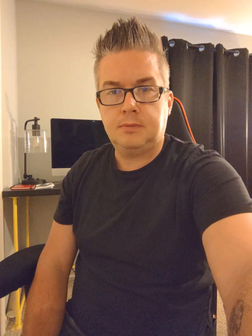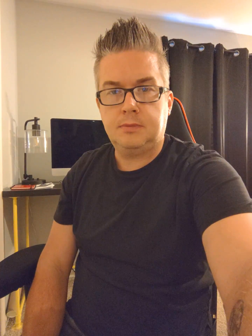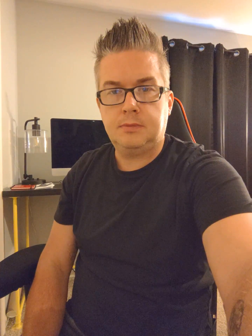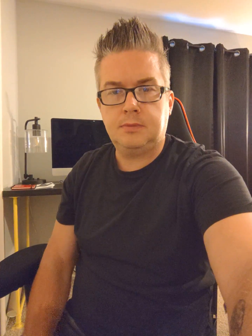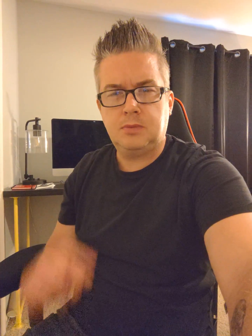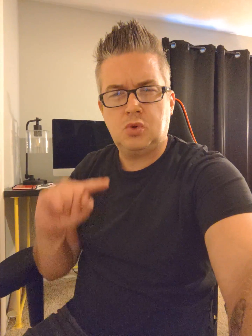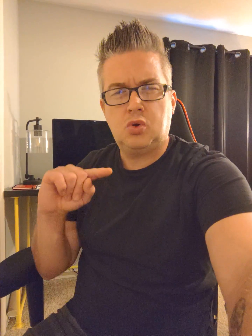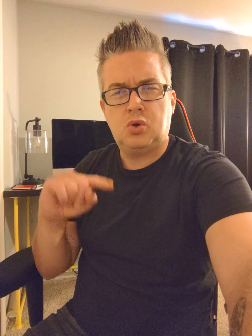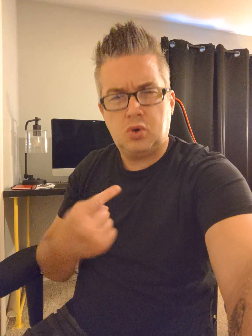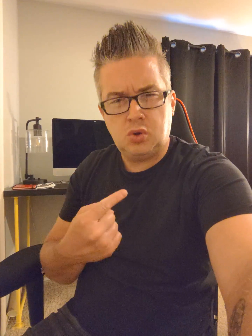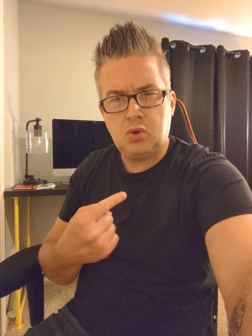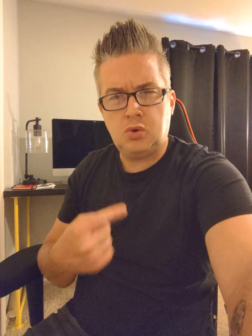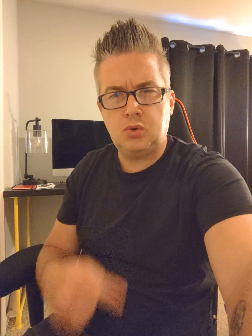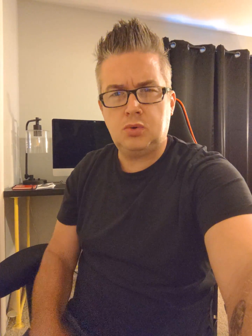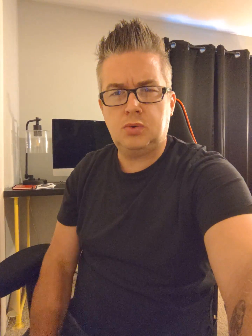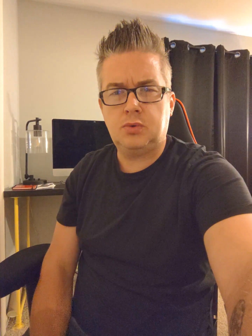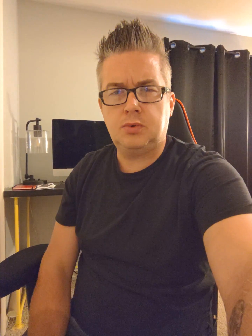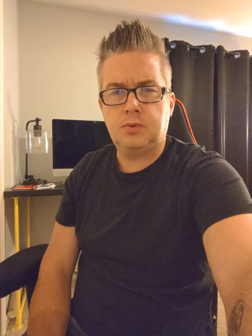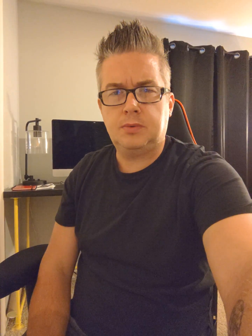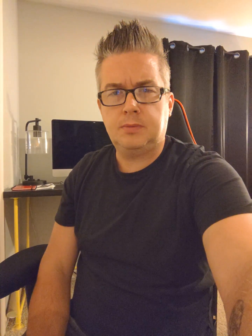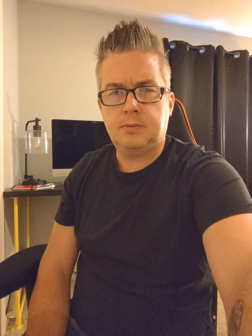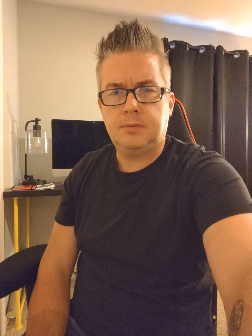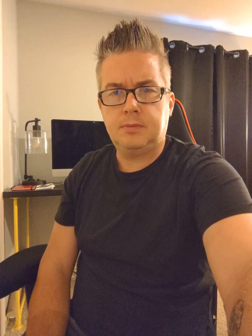hurt